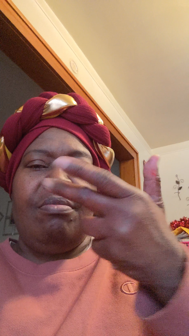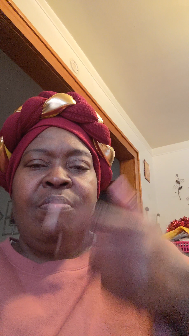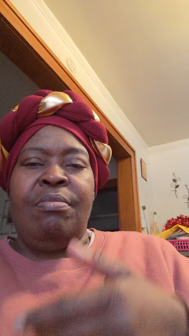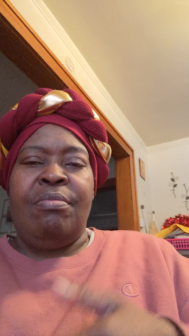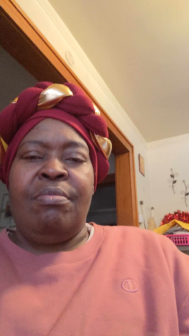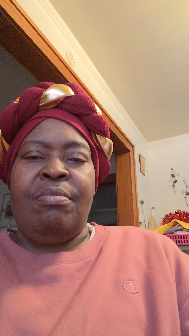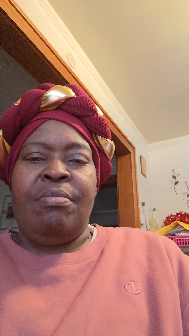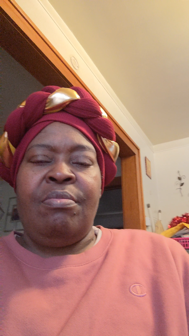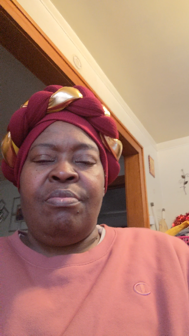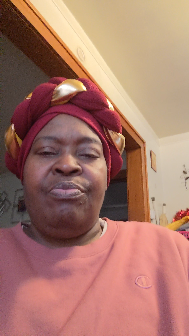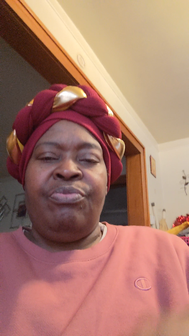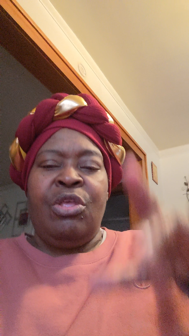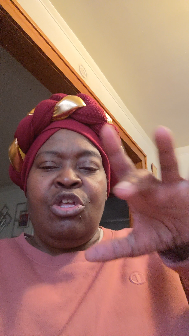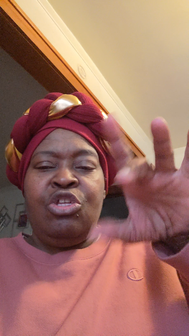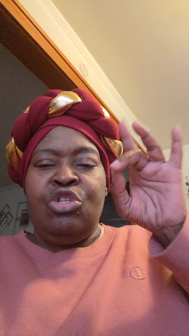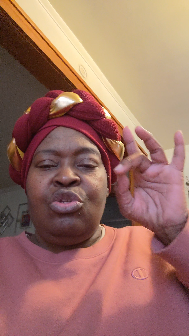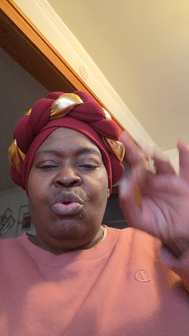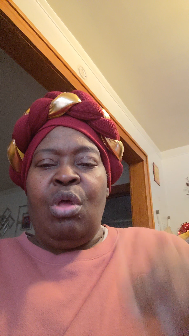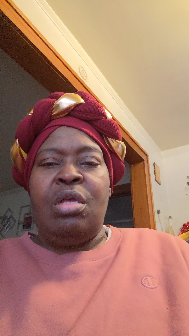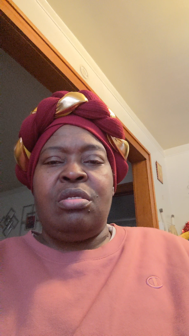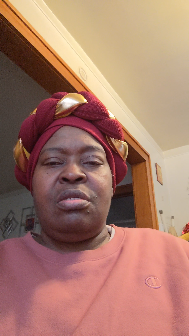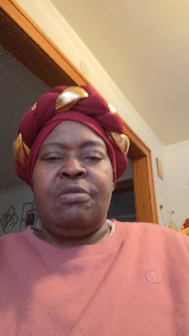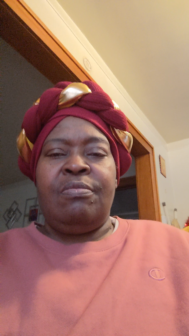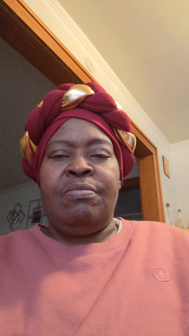choose